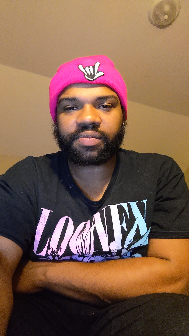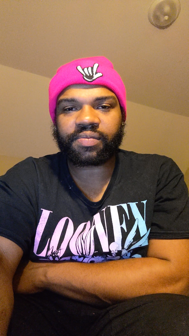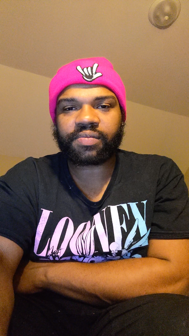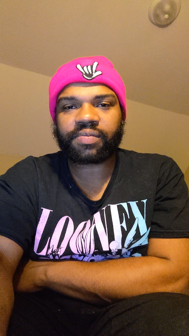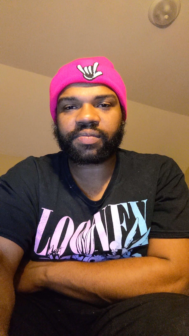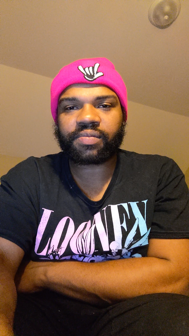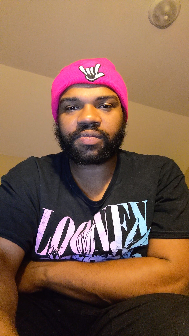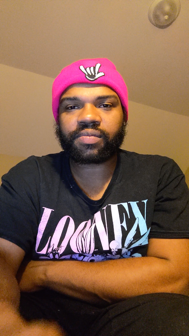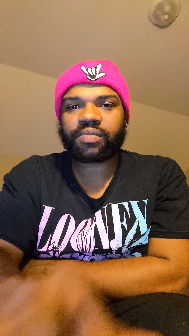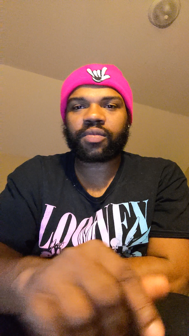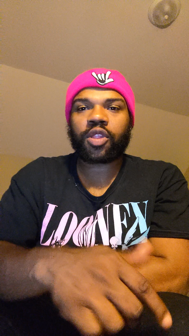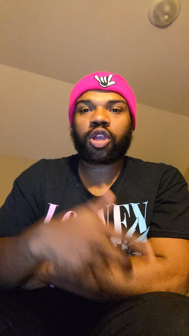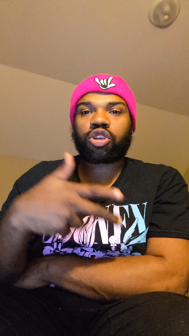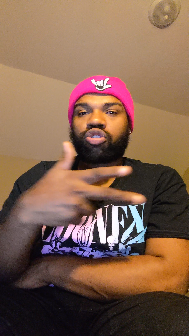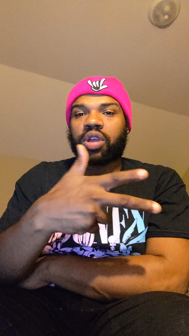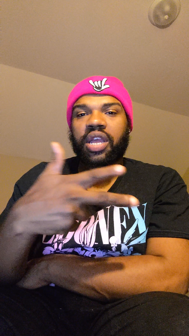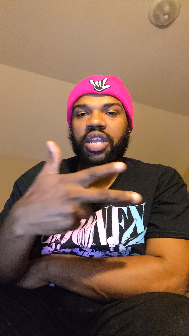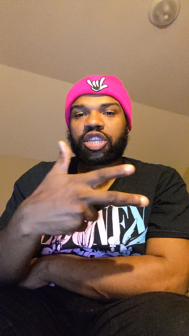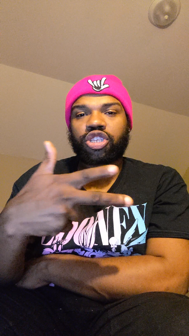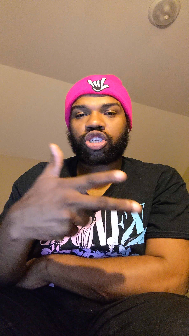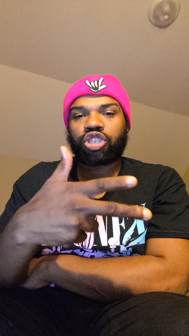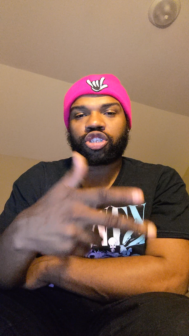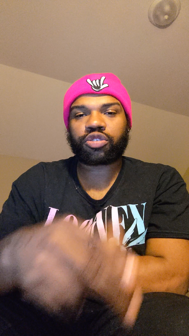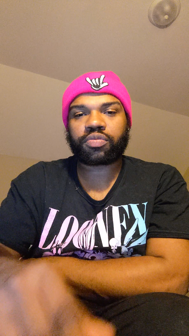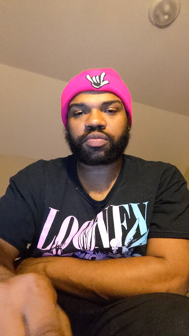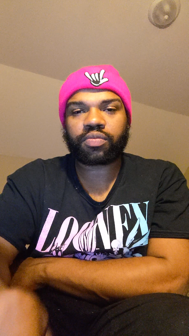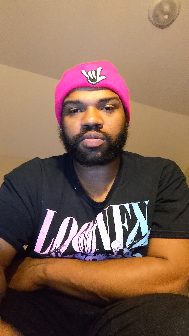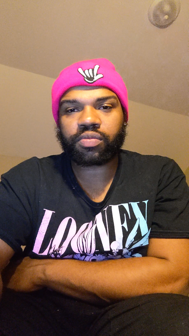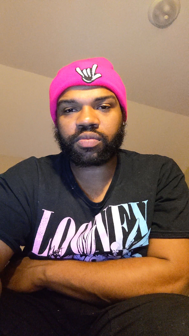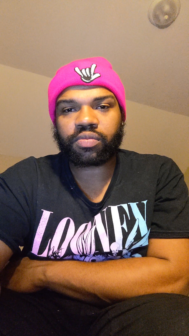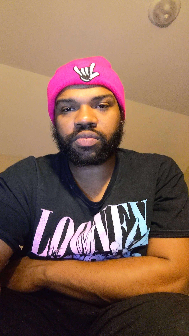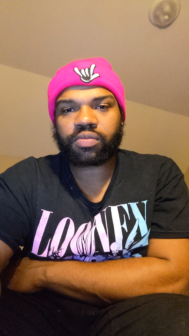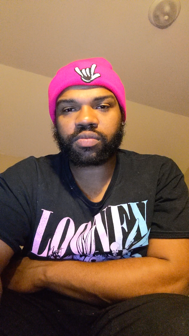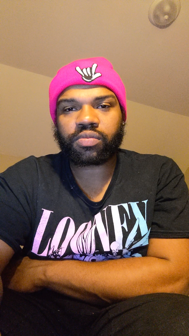garage